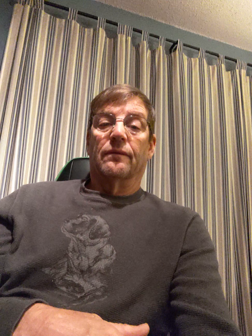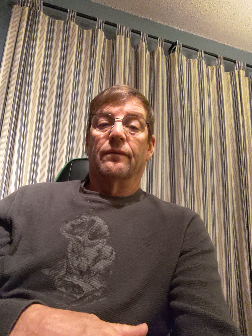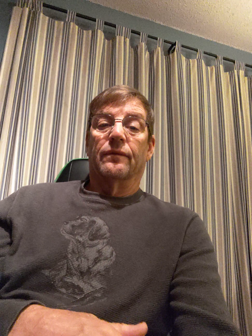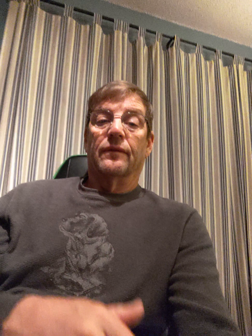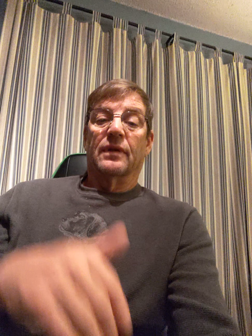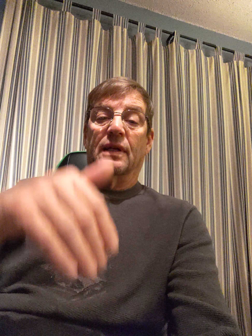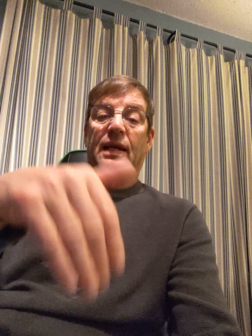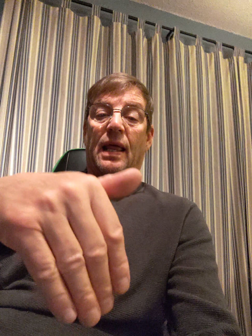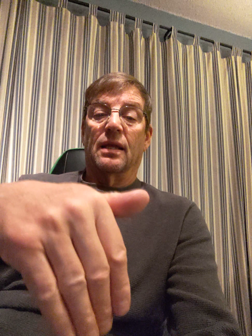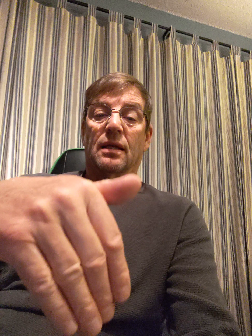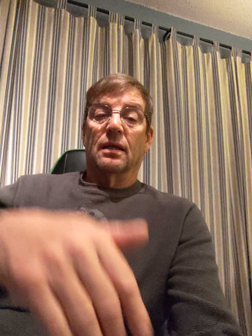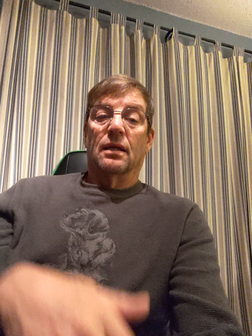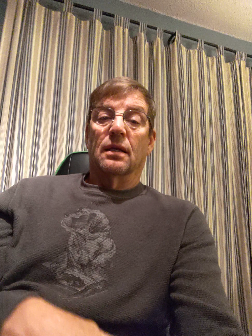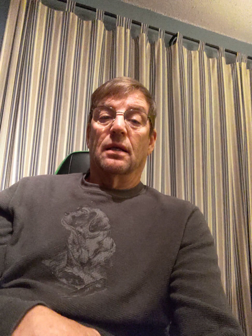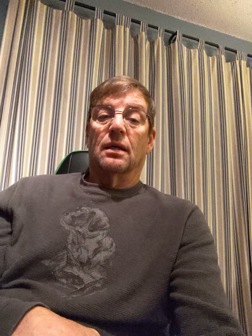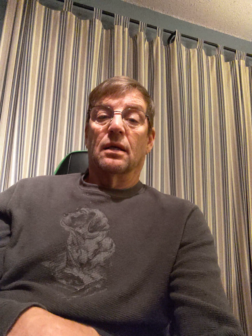night